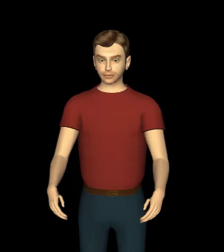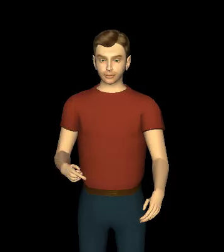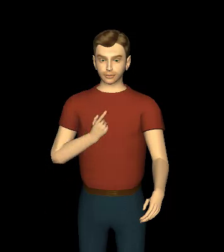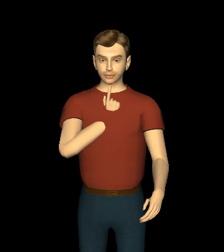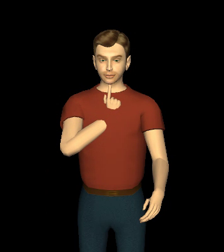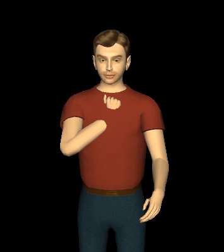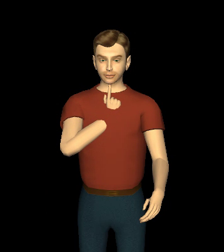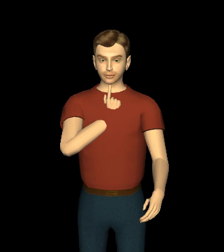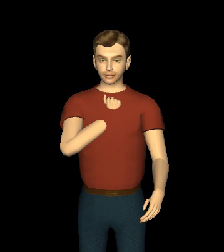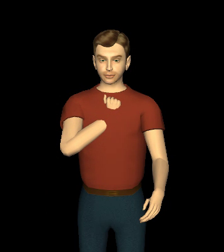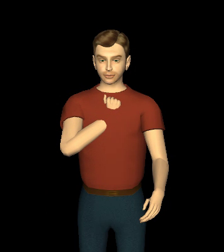كحول